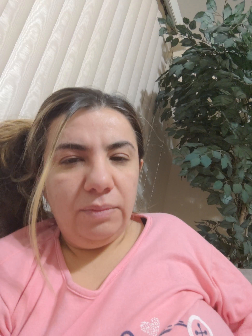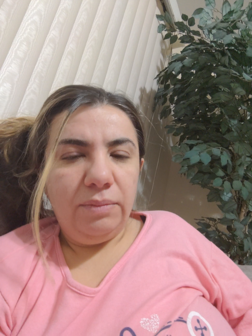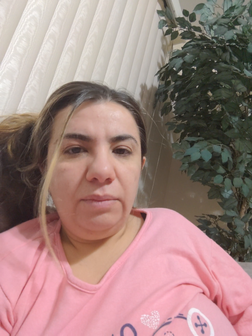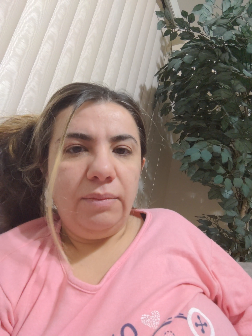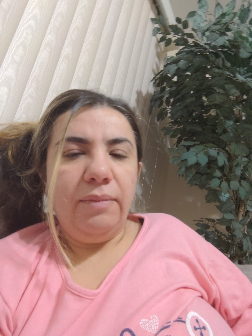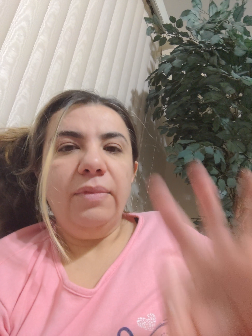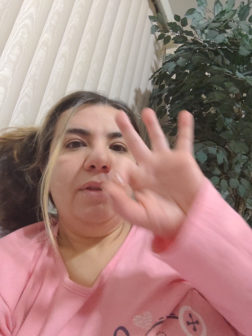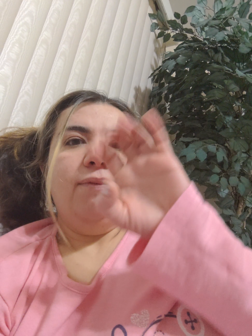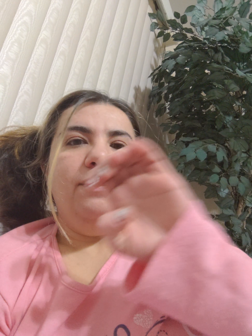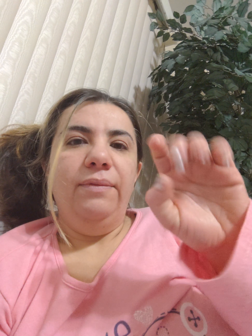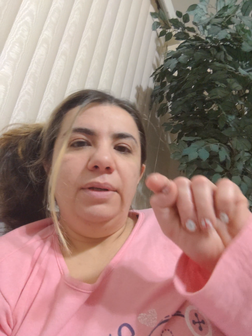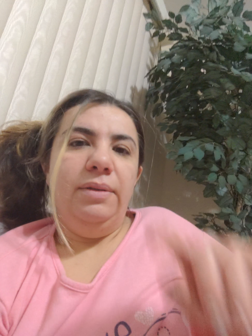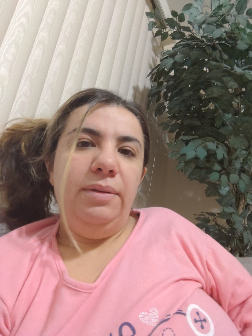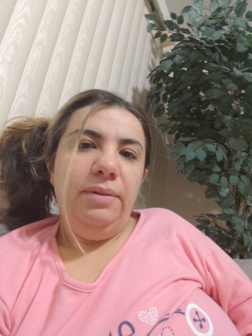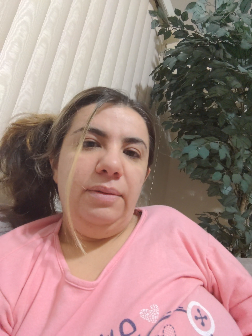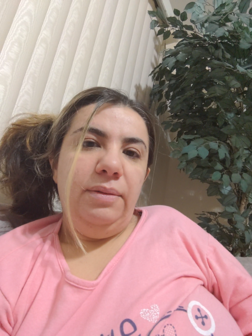feet